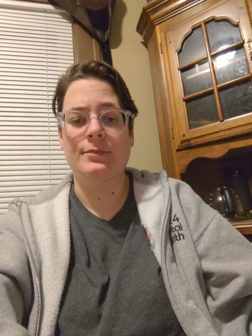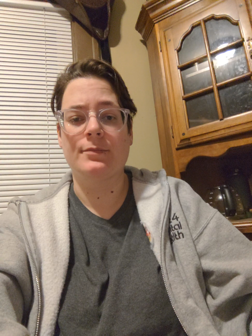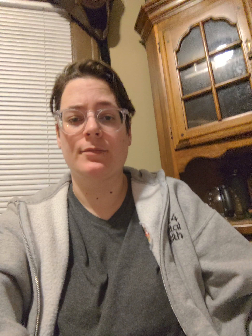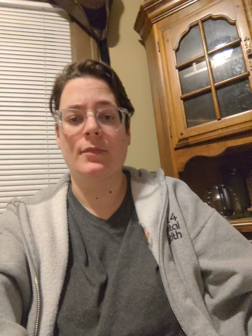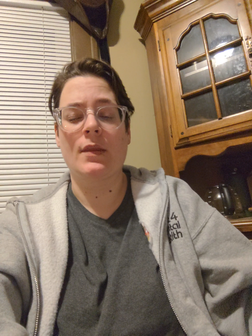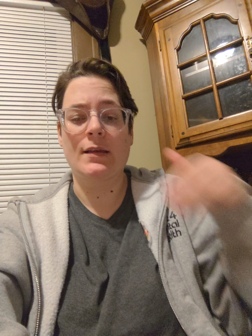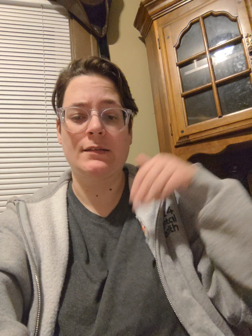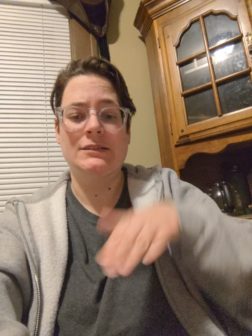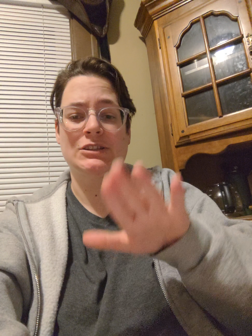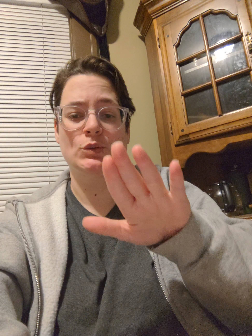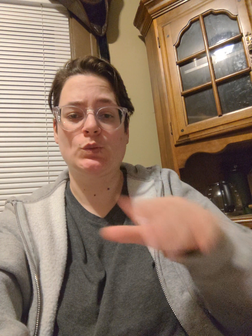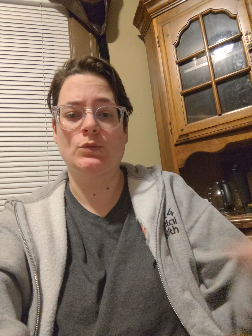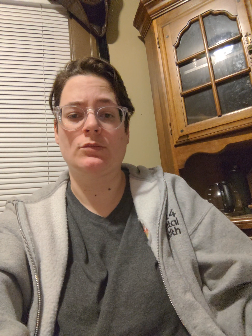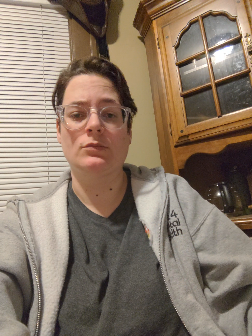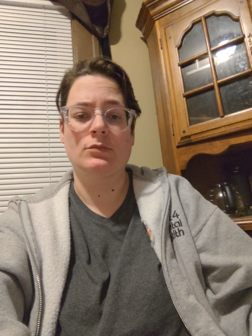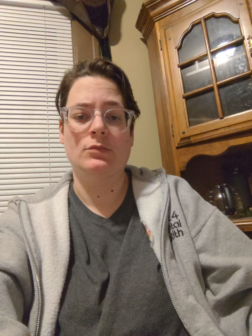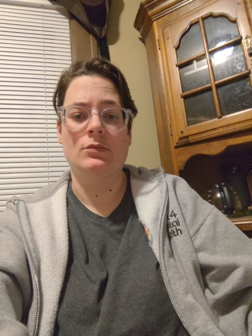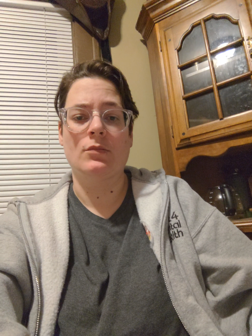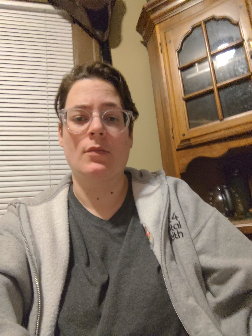into